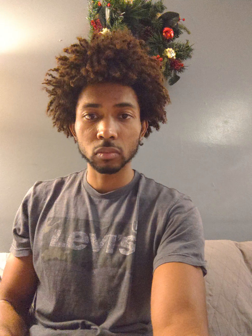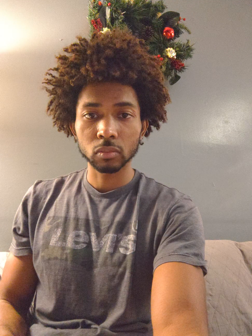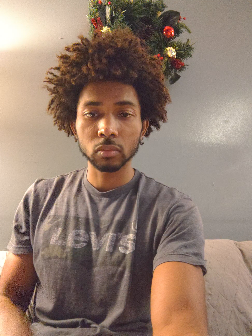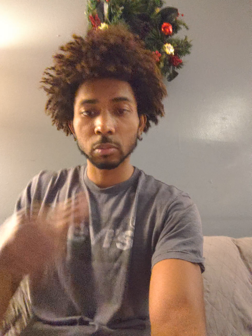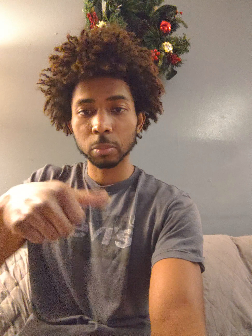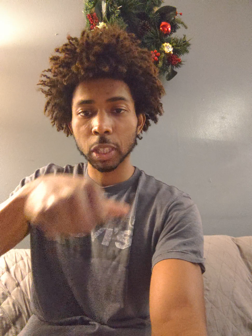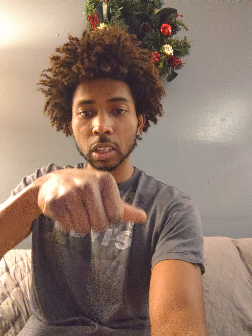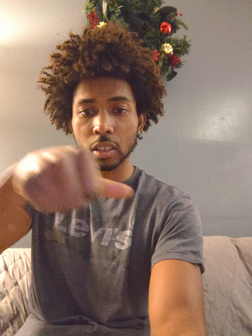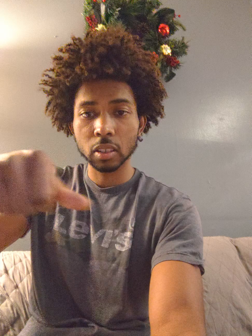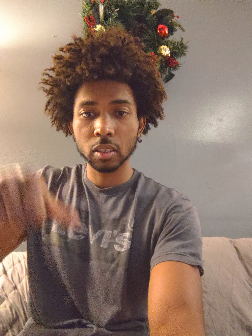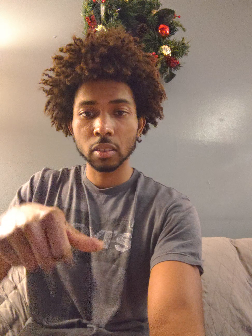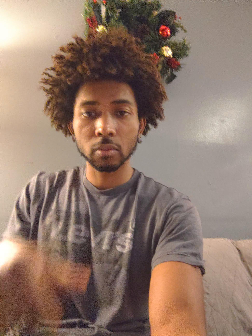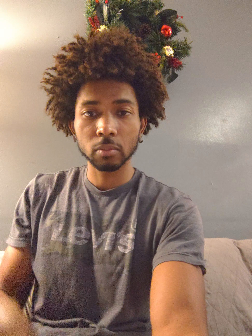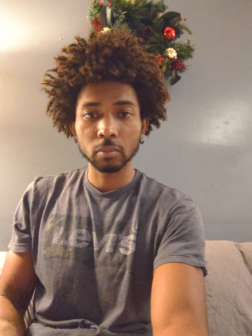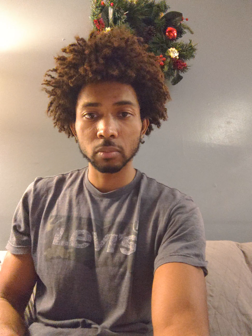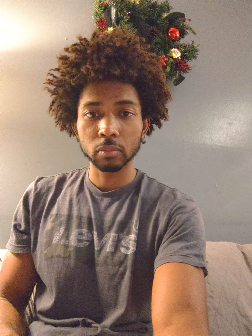puzzle